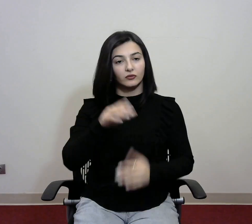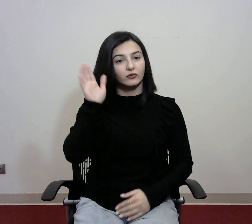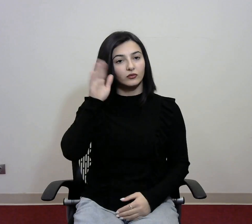su